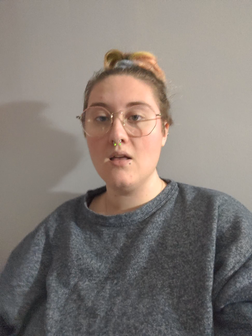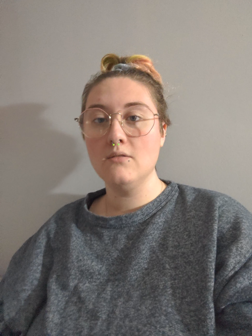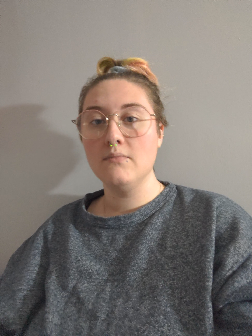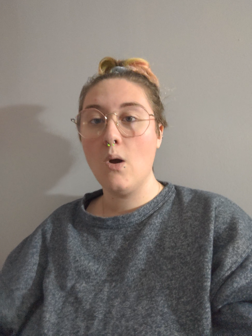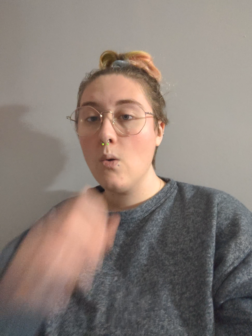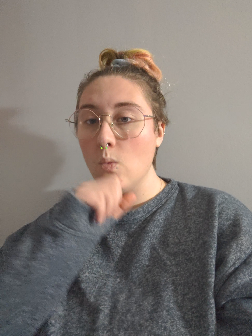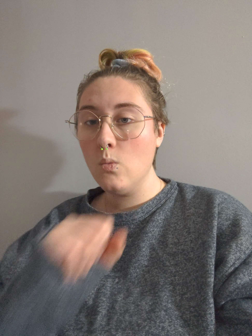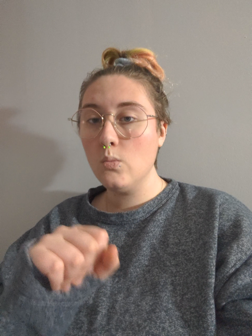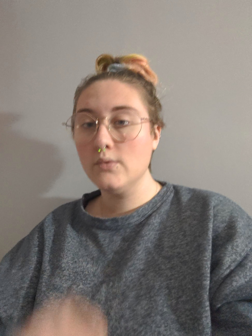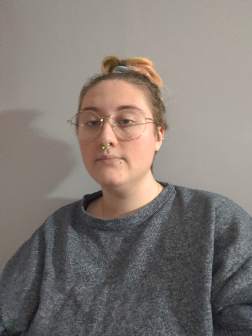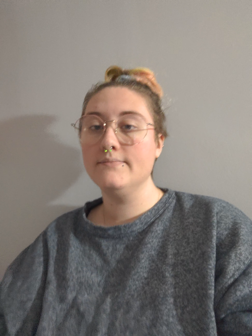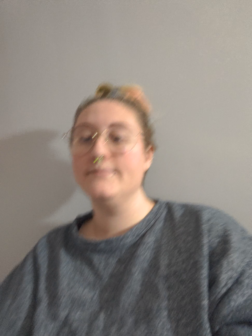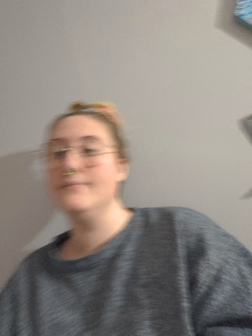old